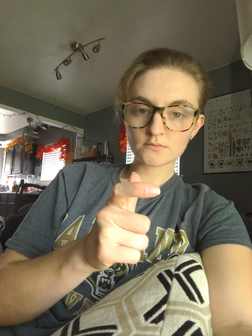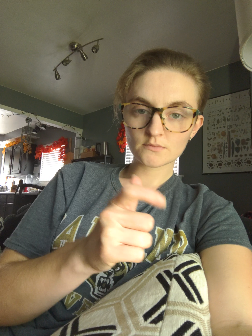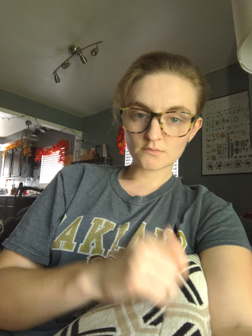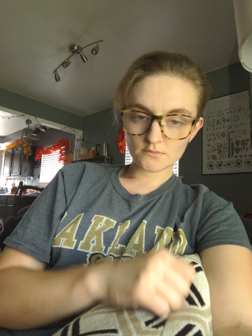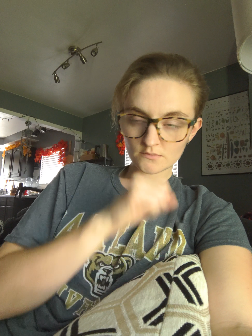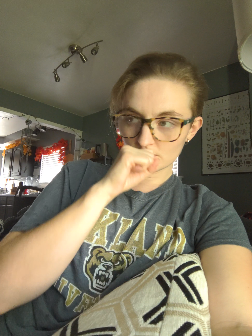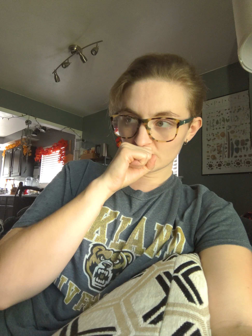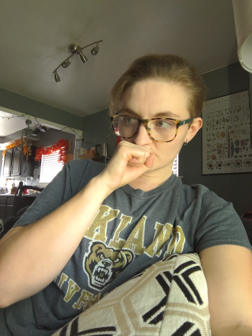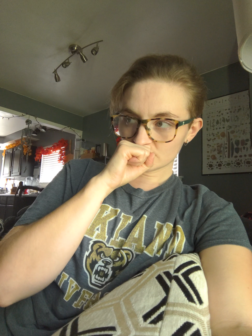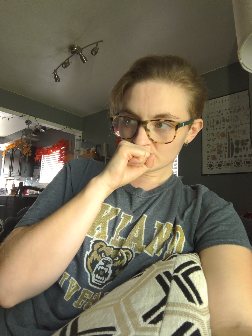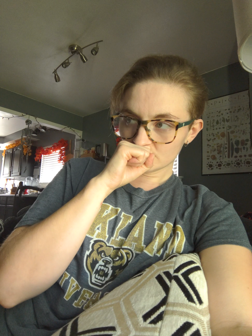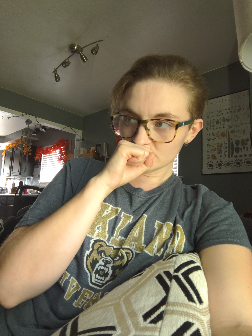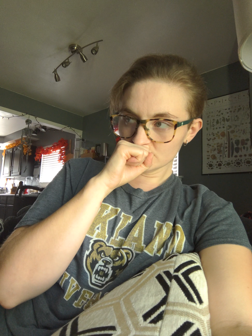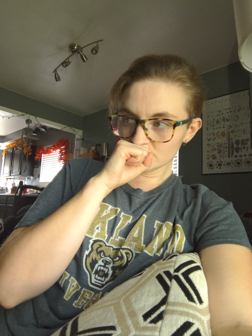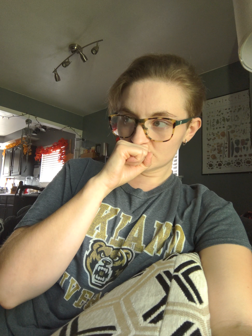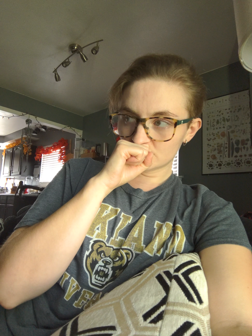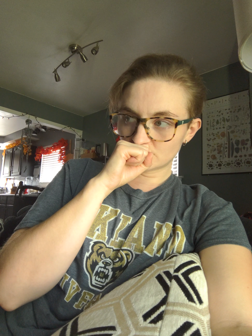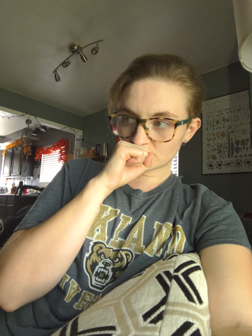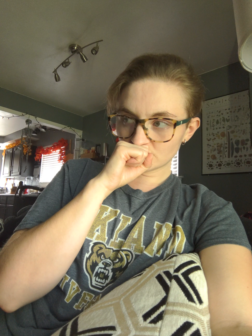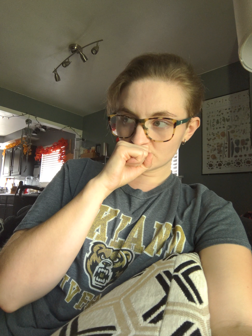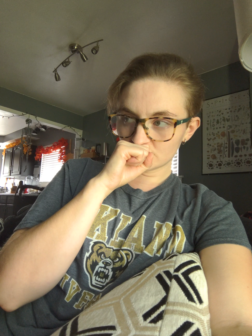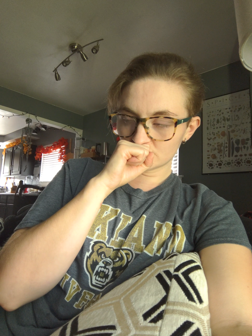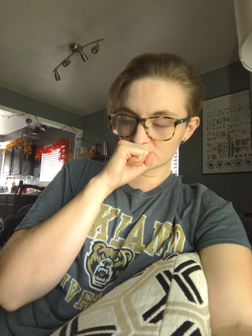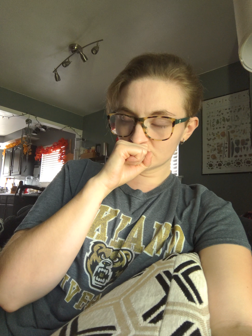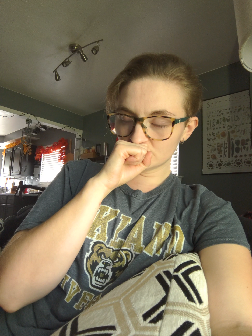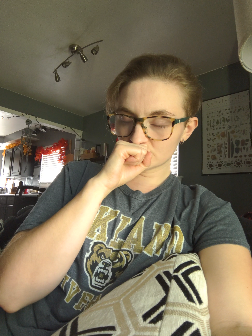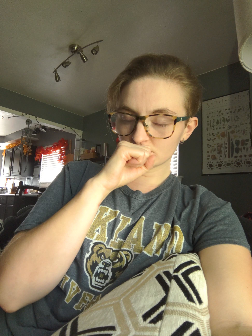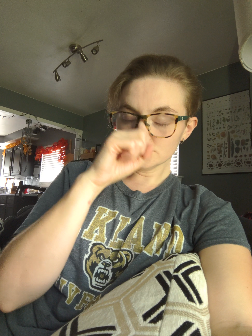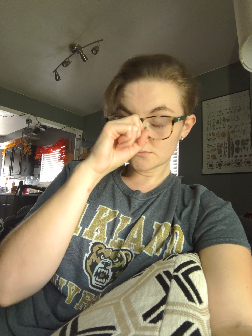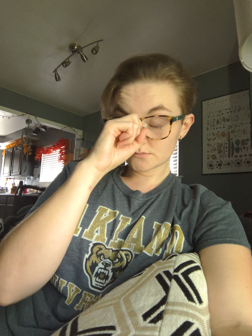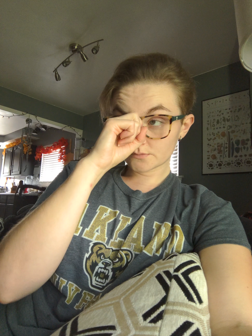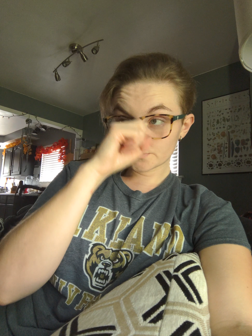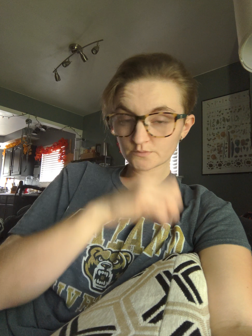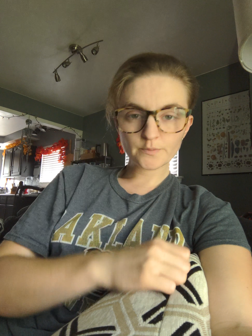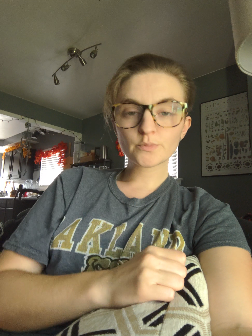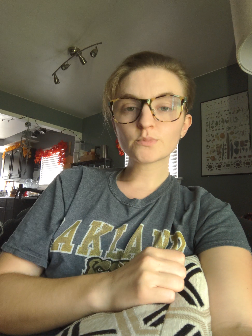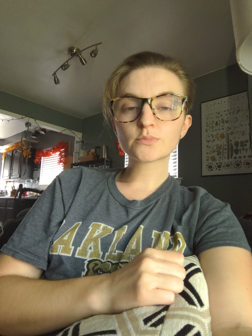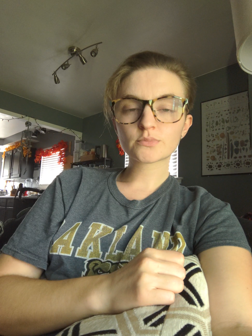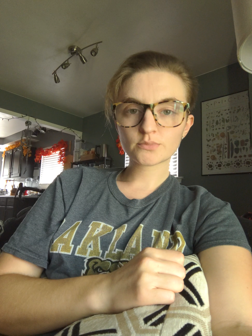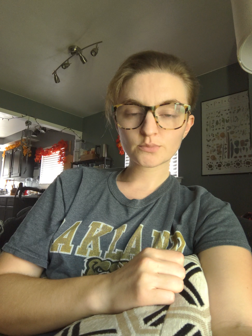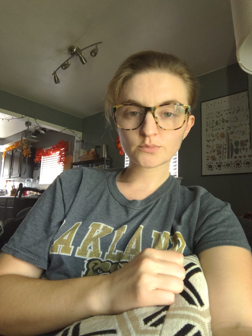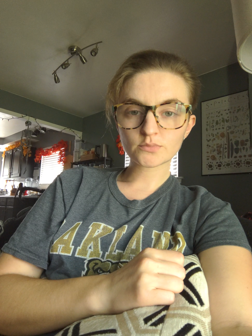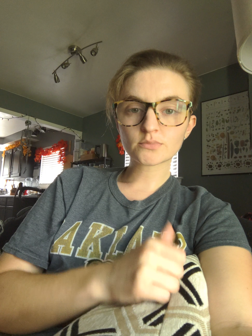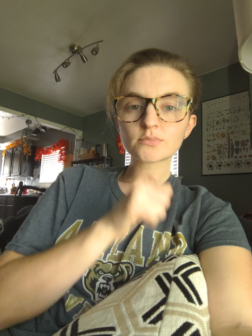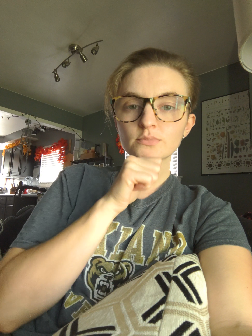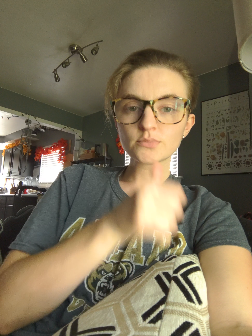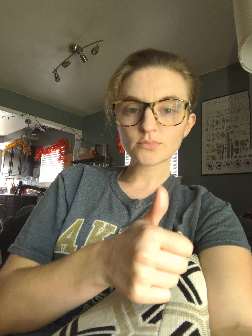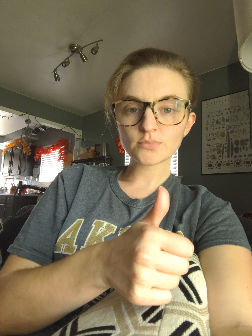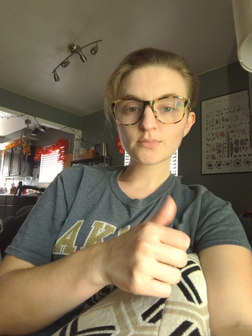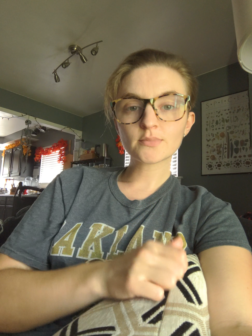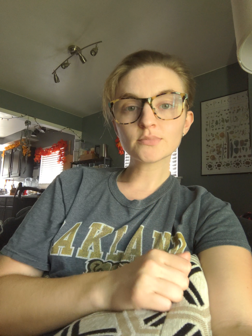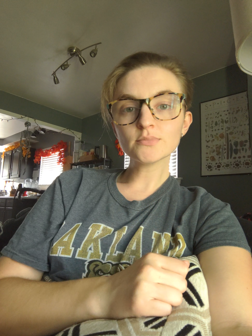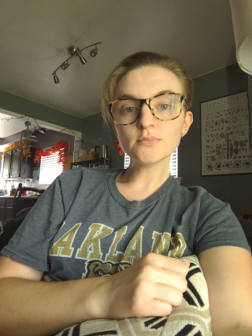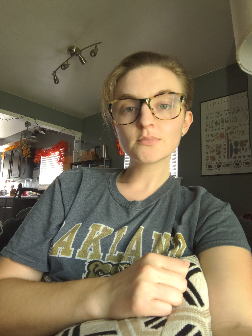don't